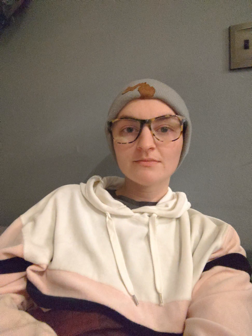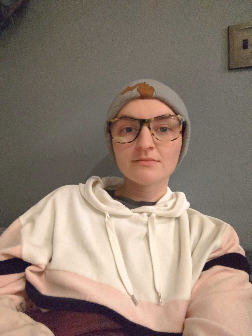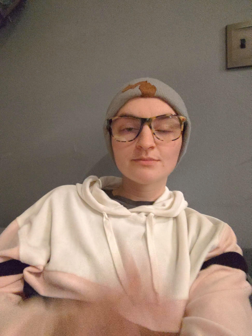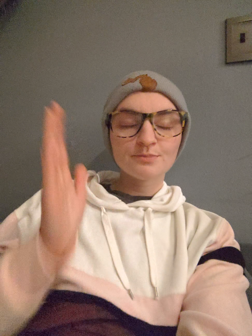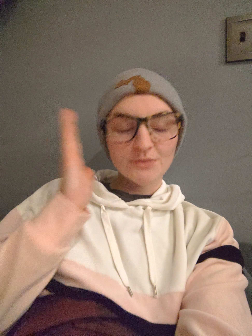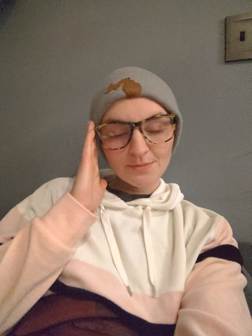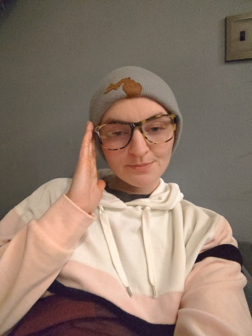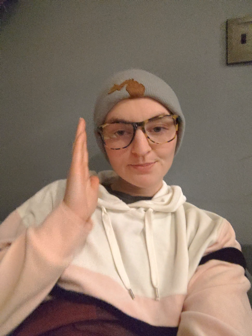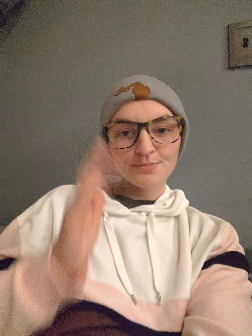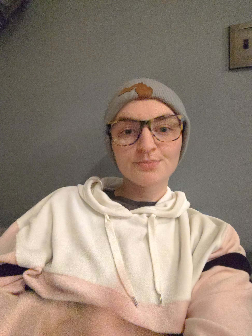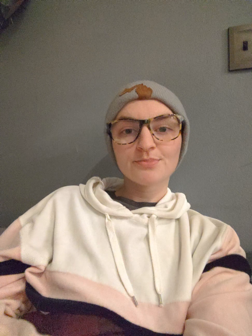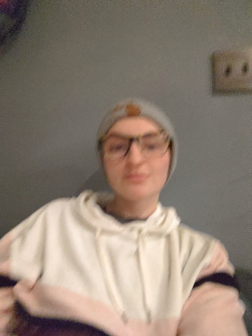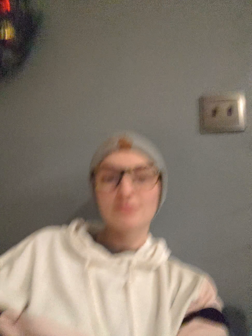bed